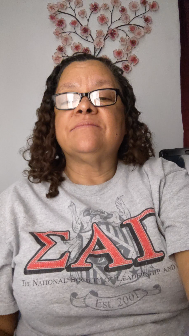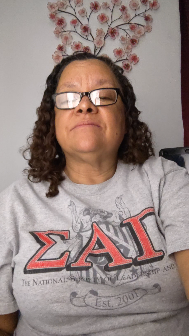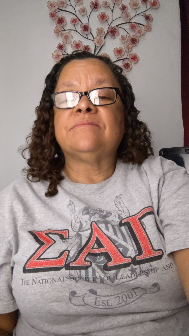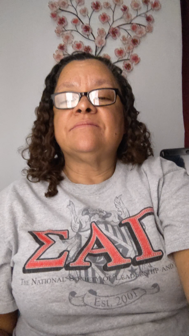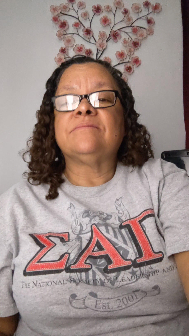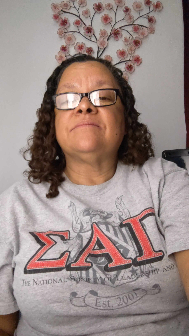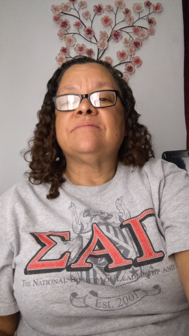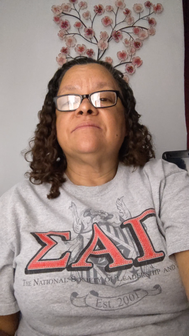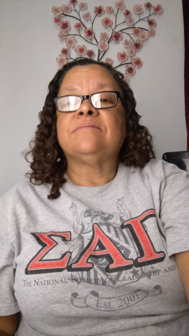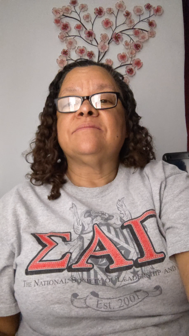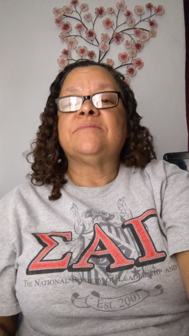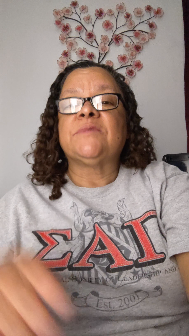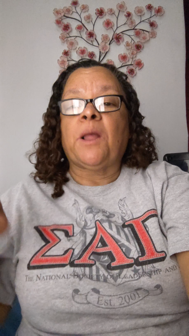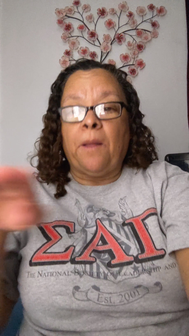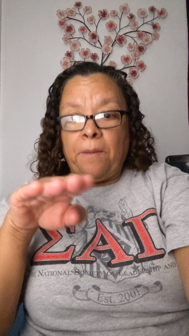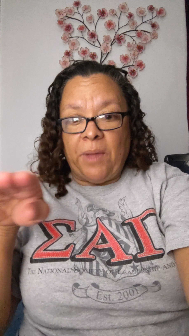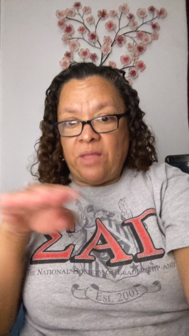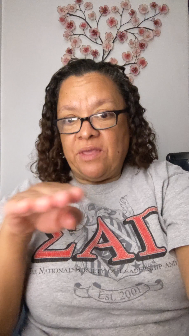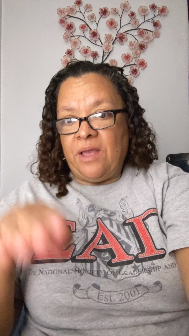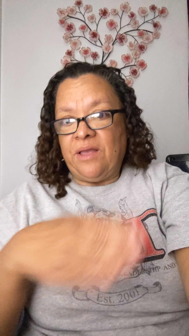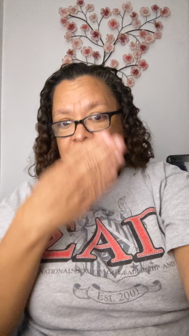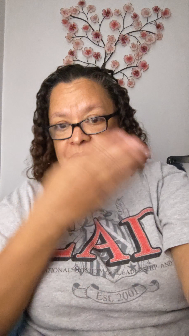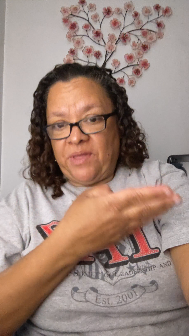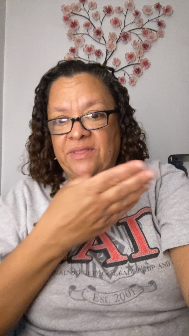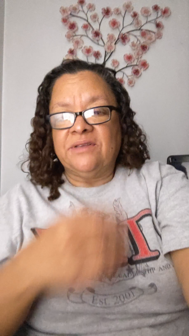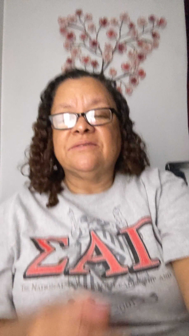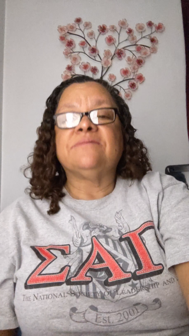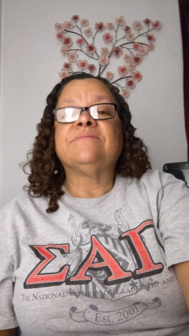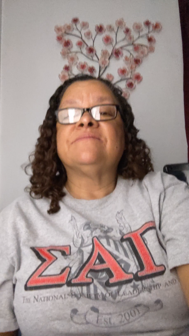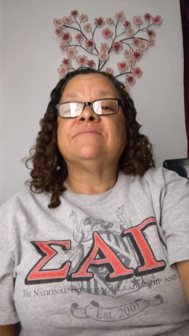boots